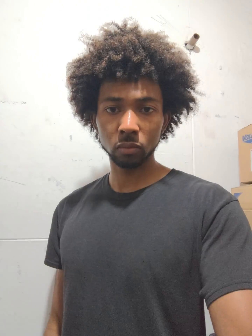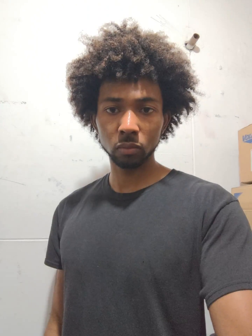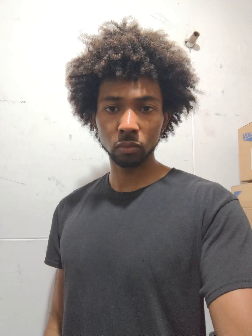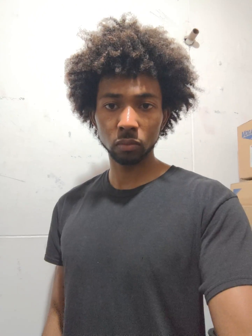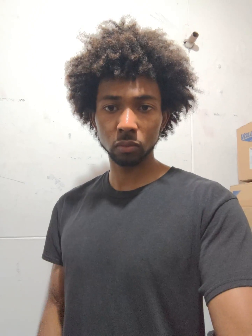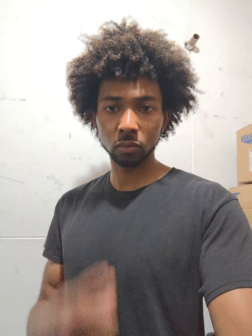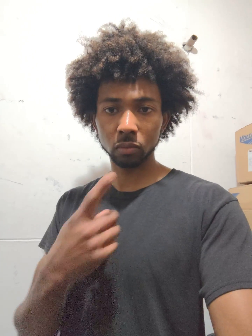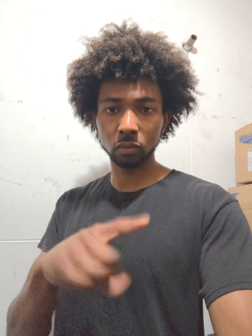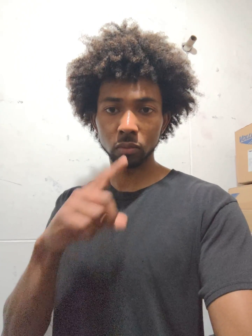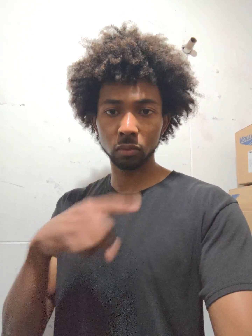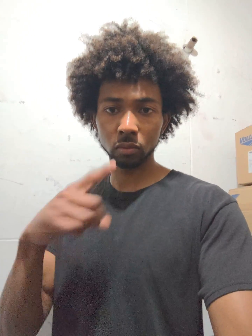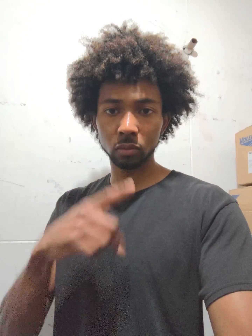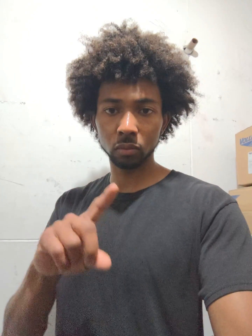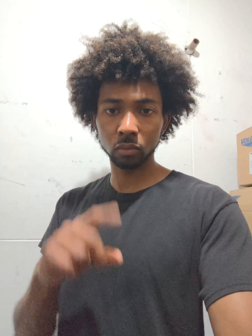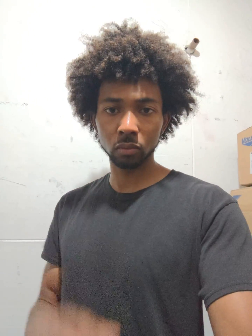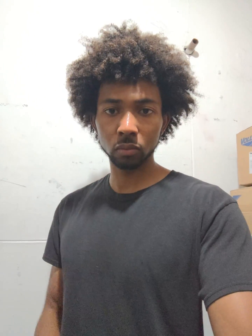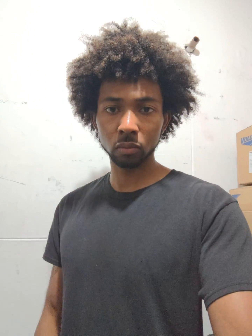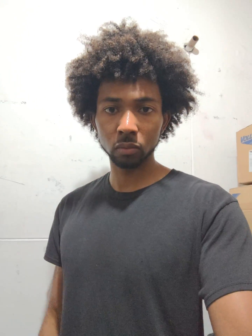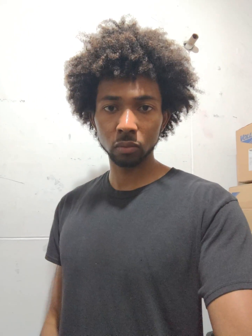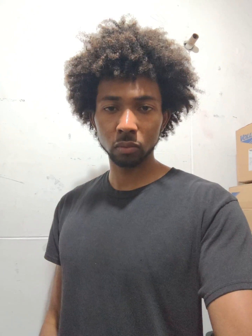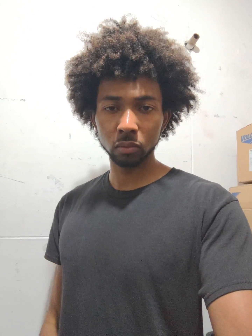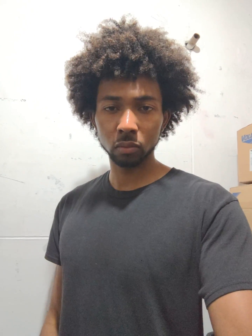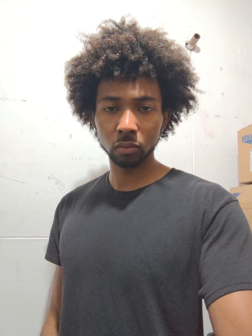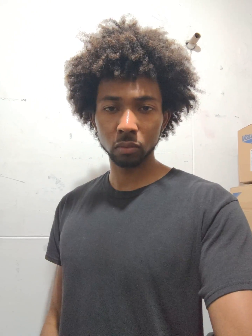knife